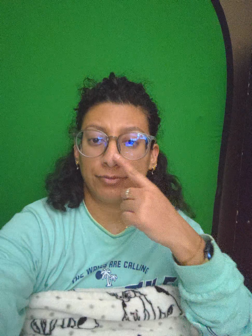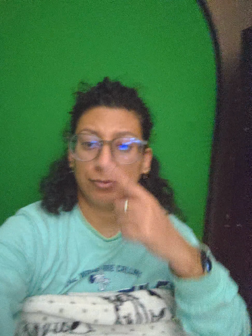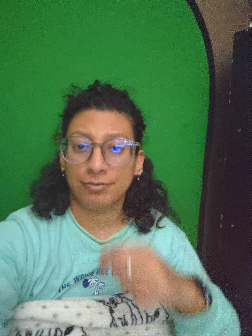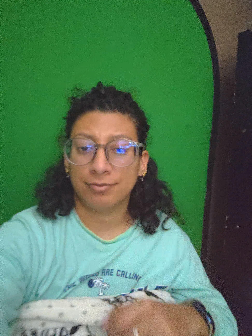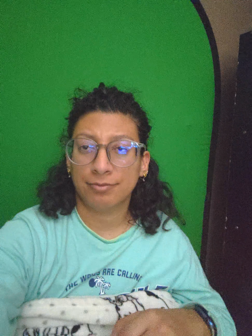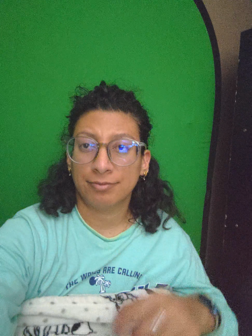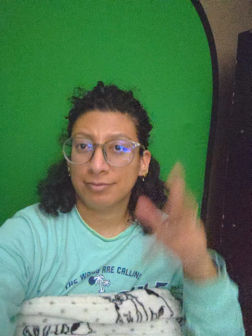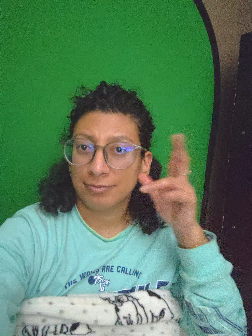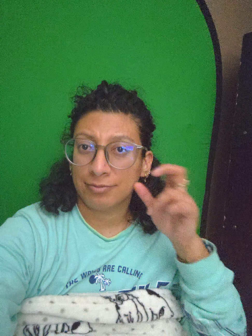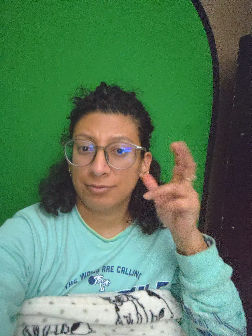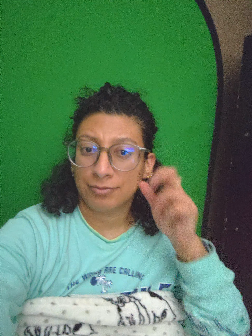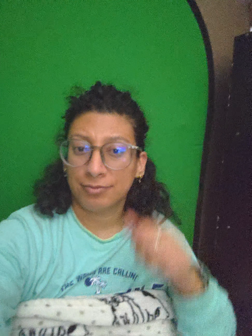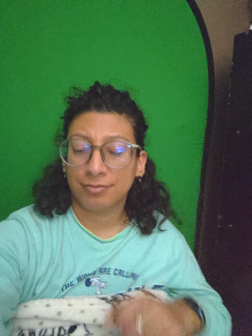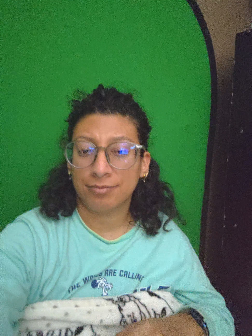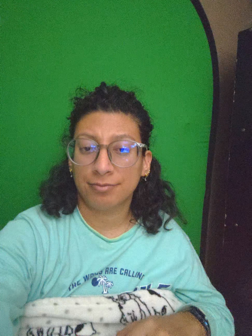hear